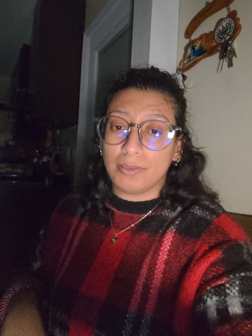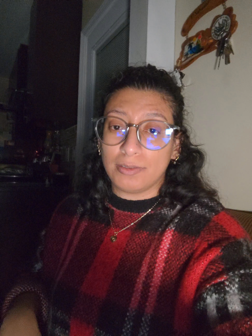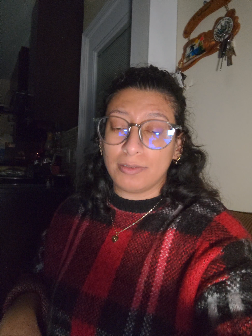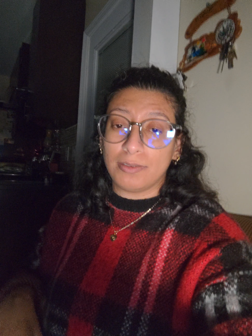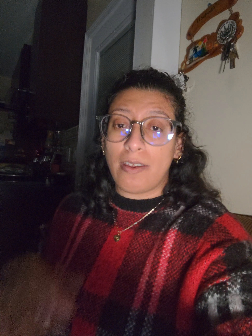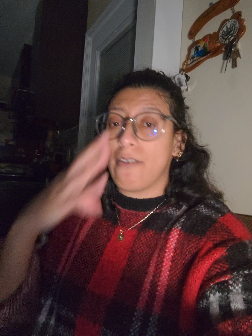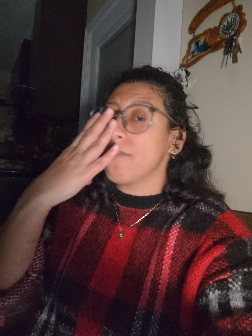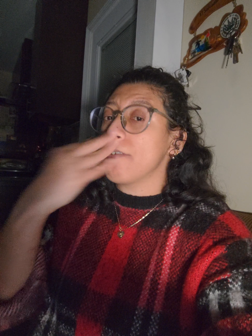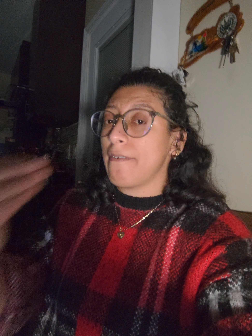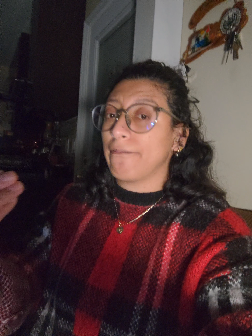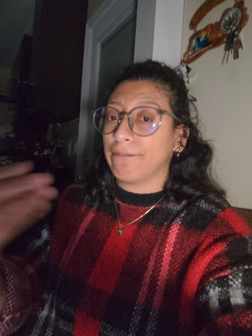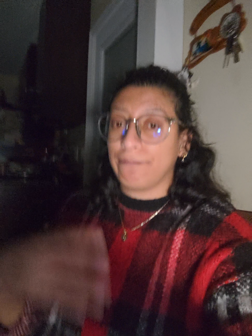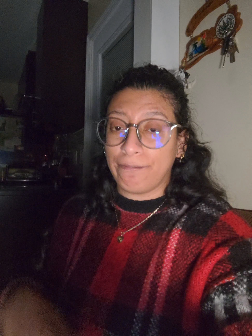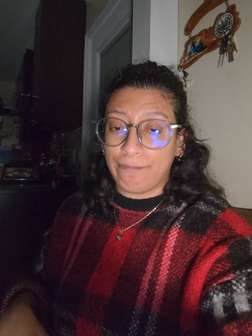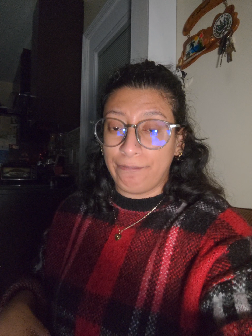wolf